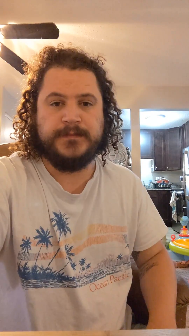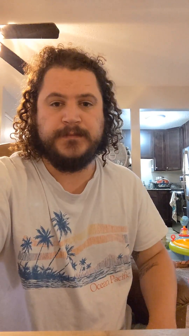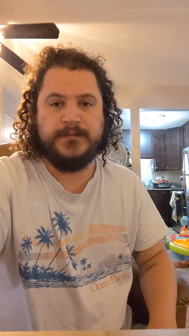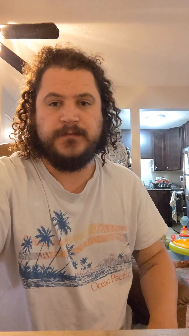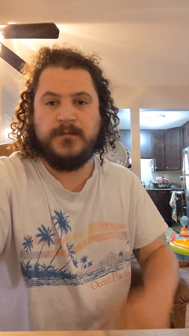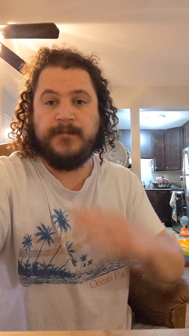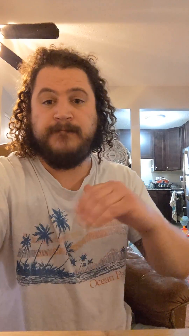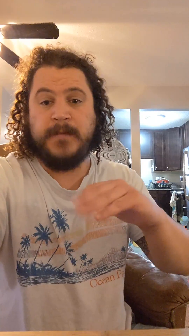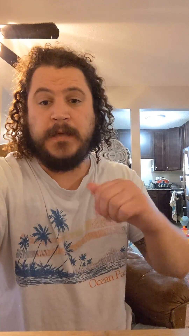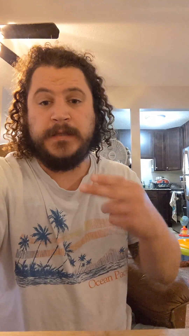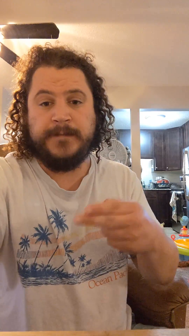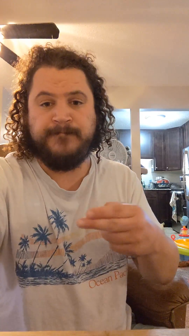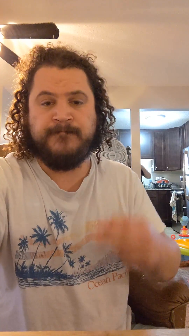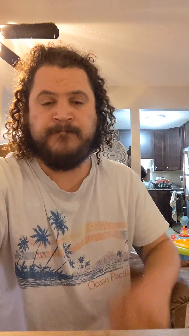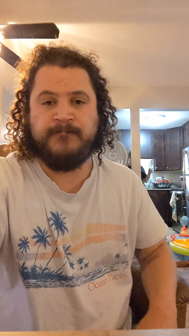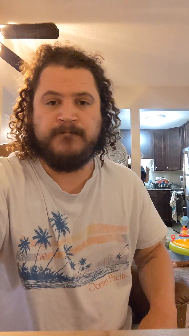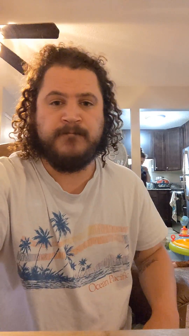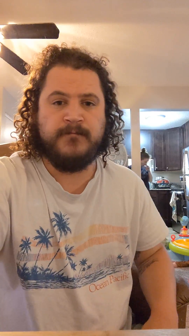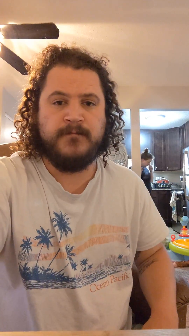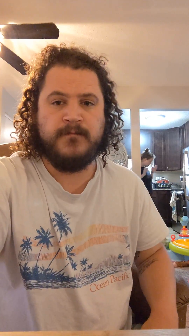pet's name